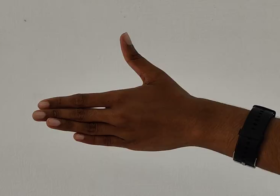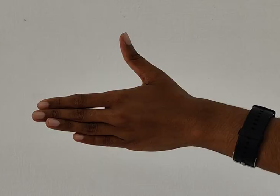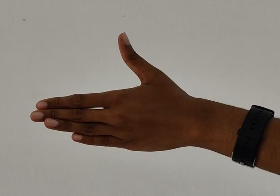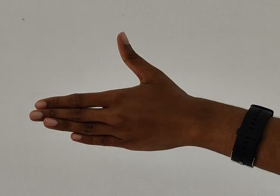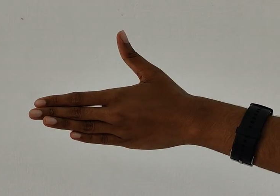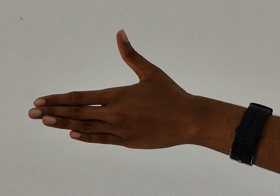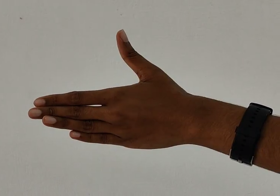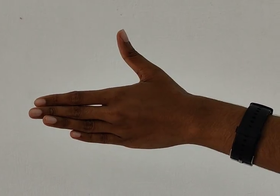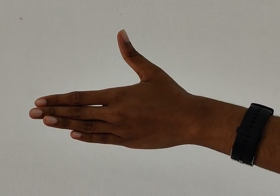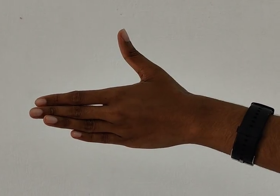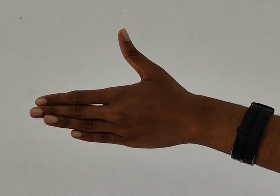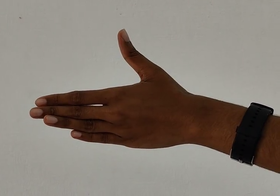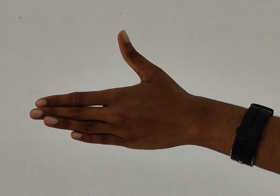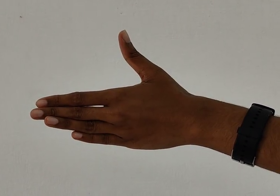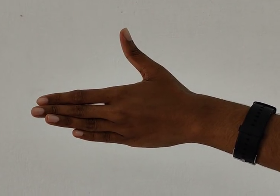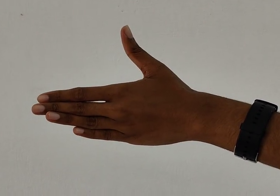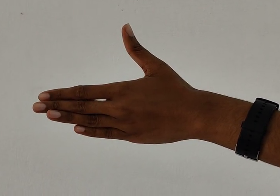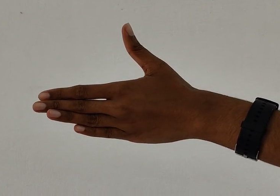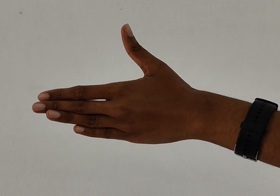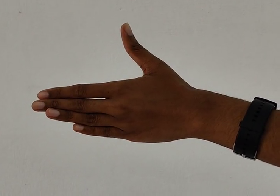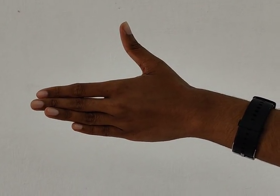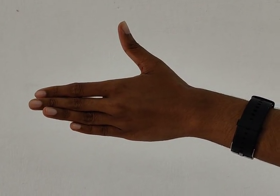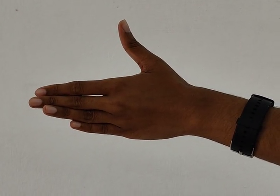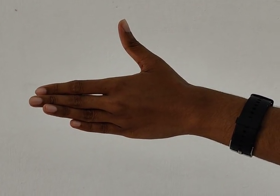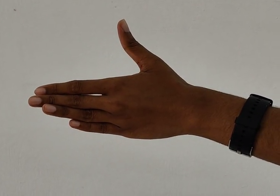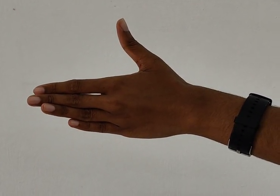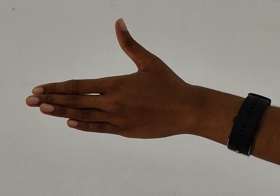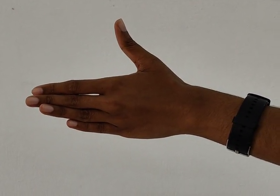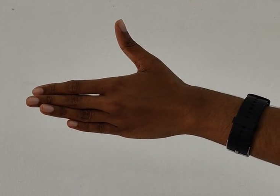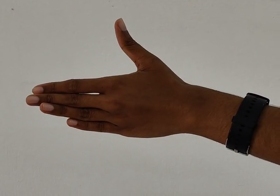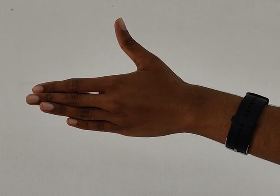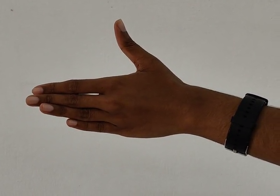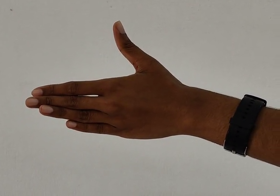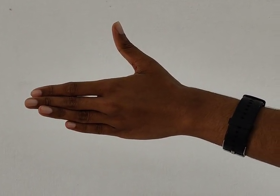ആ